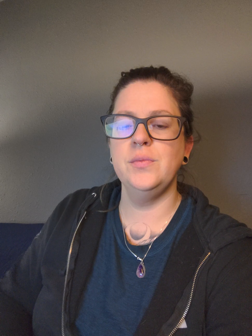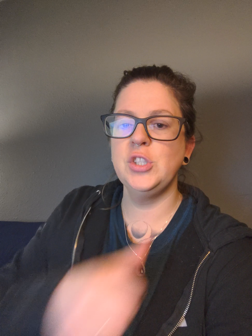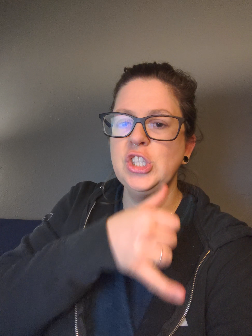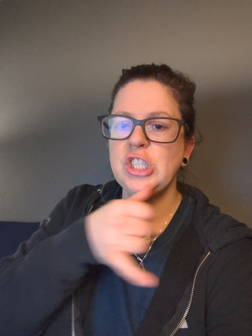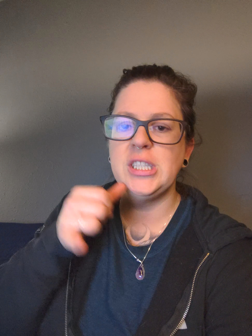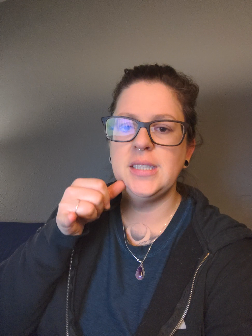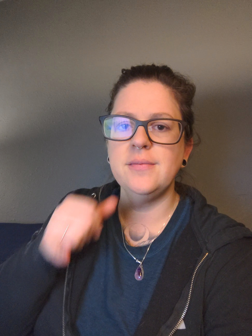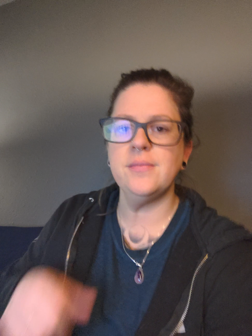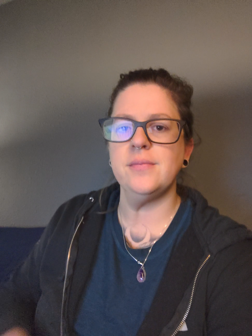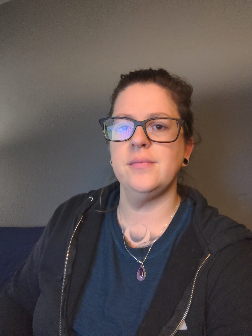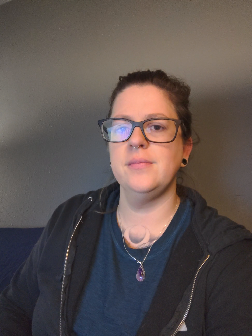jeans